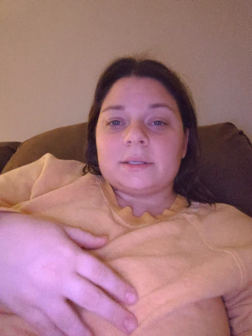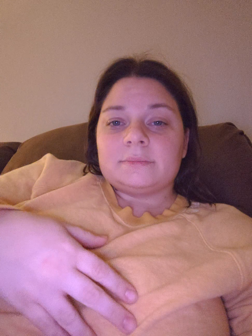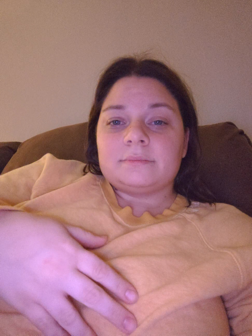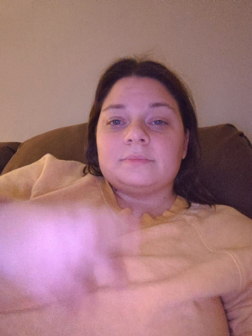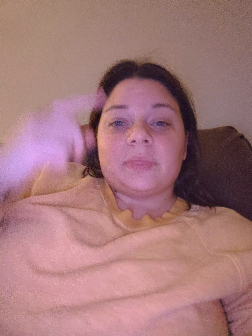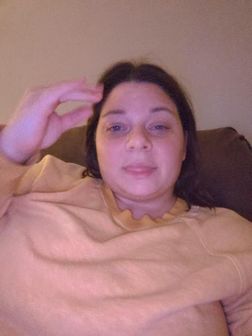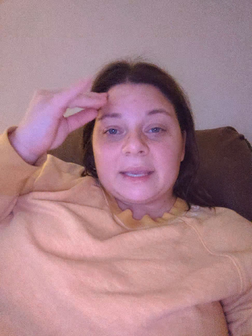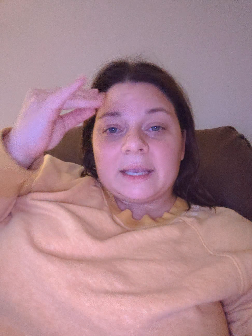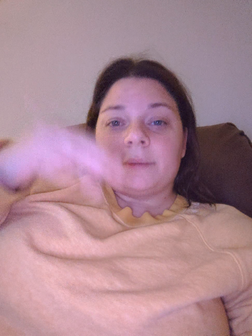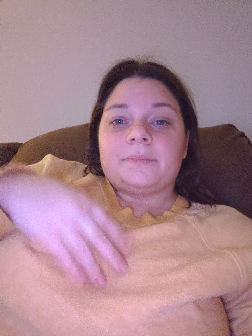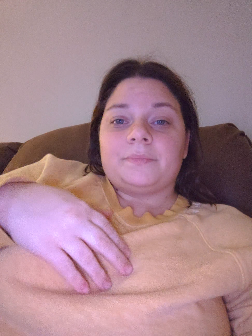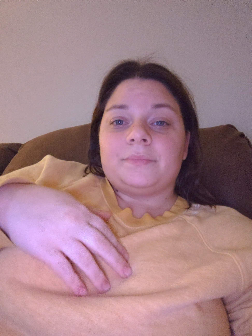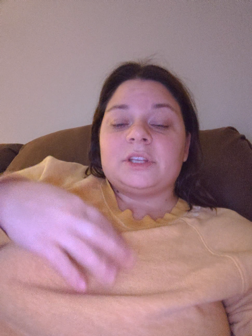think